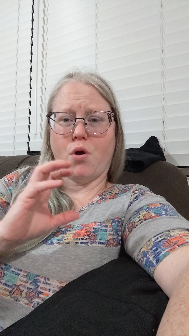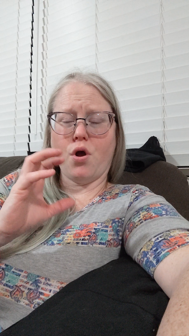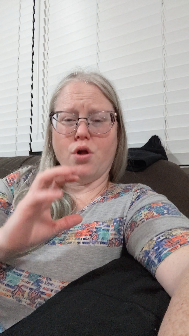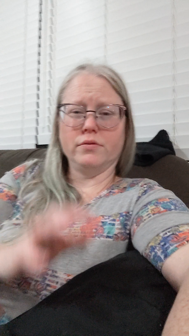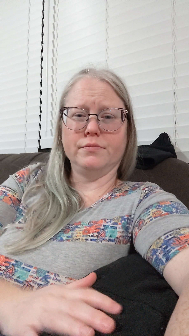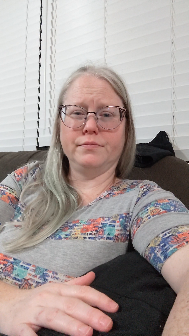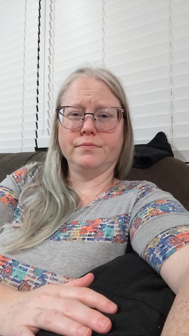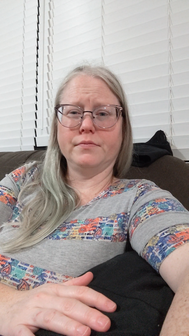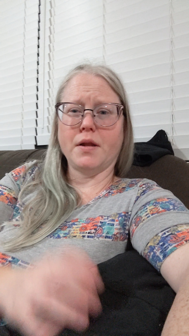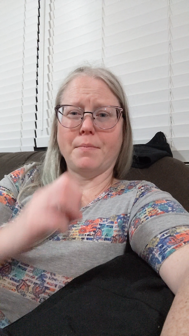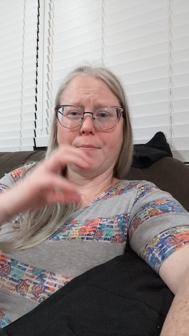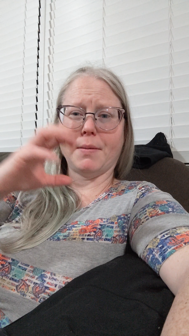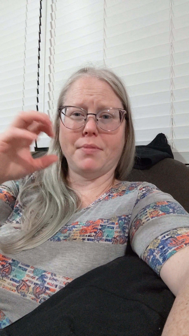bubbles